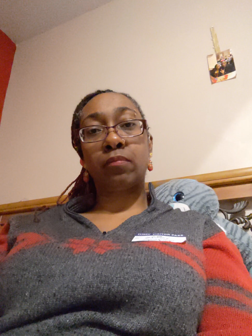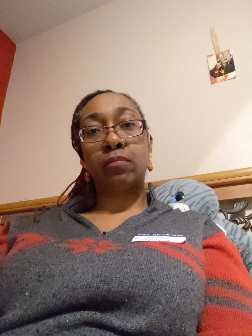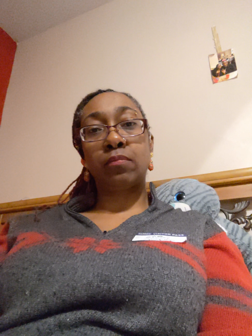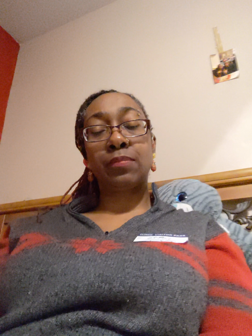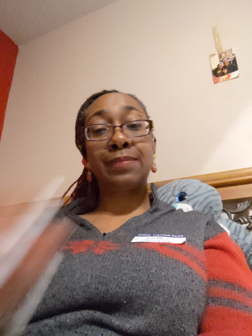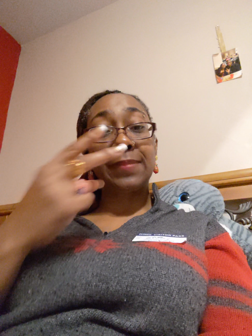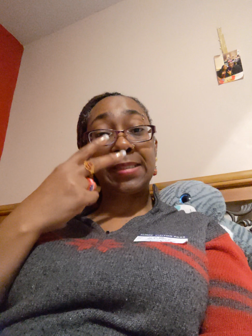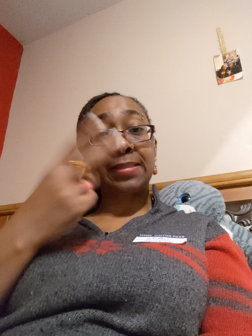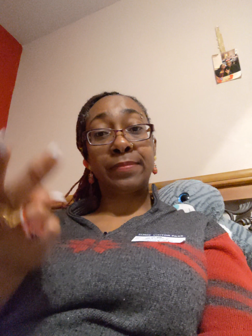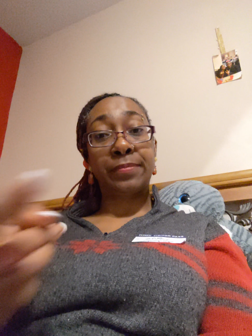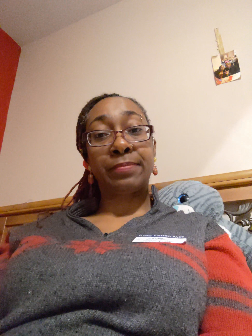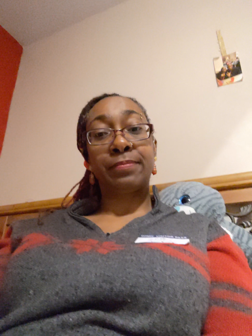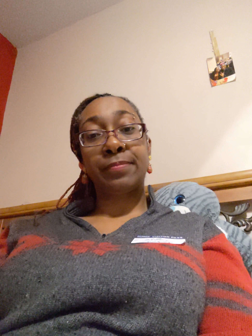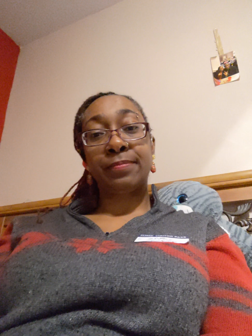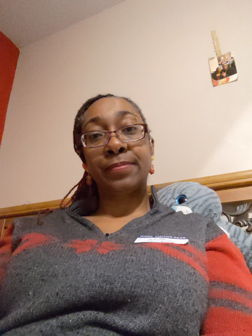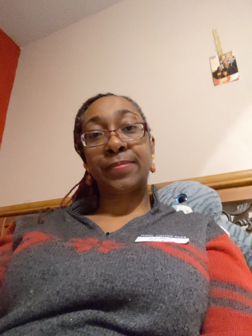see